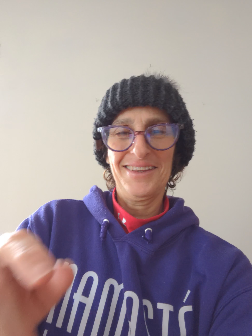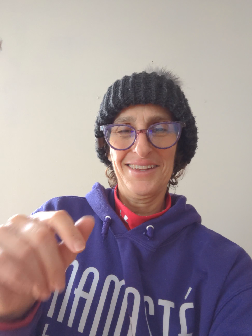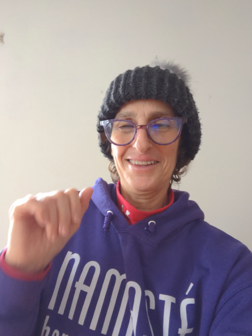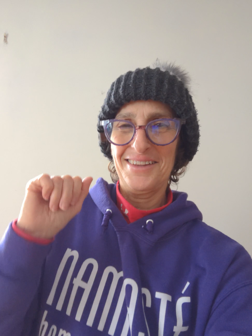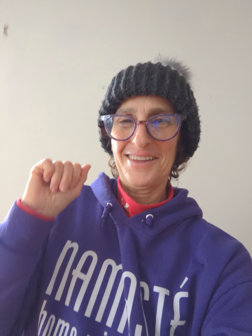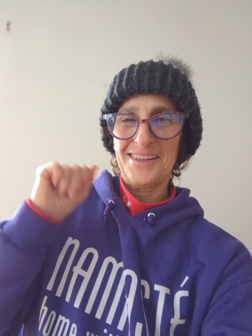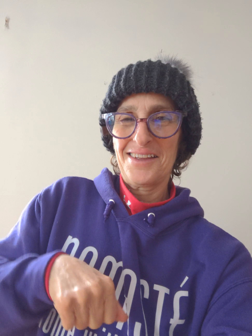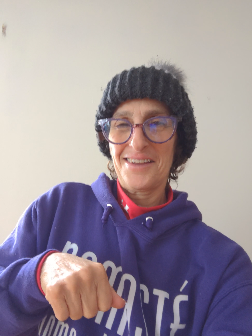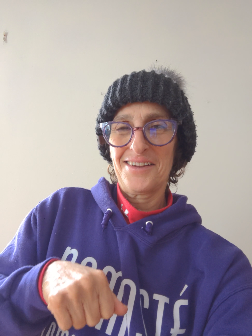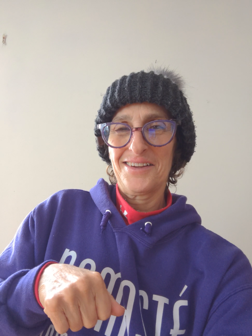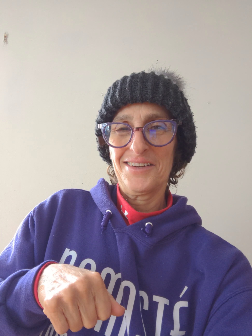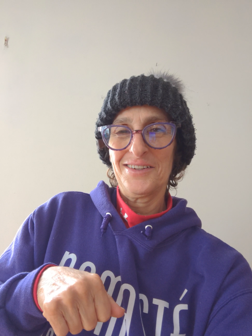can